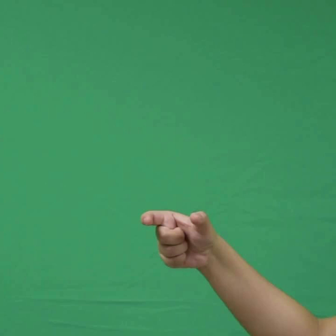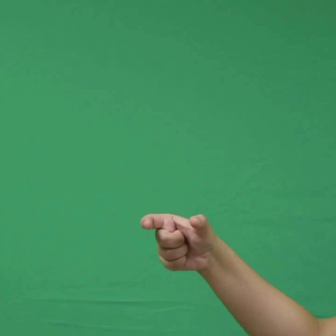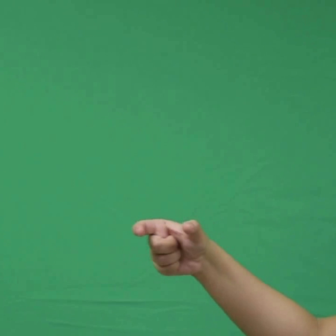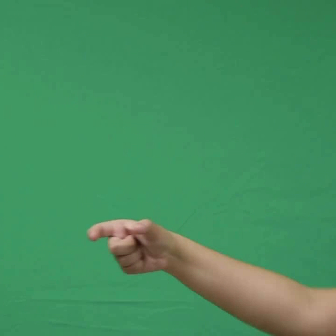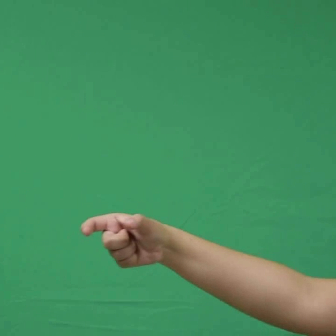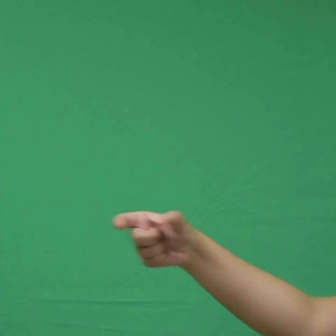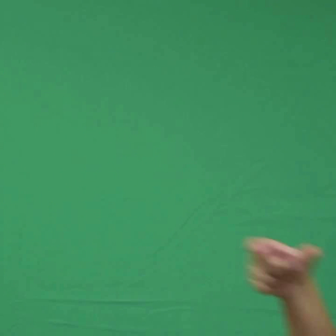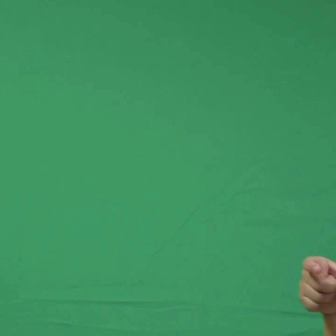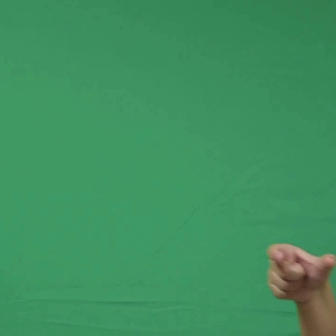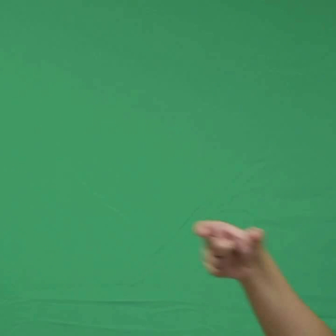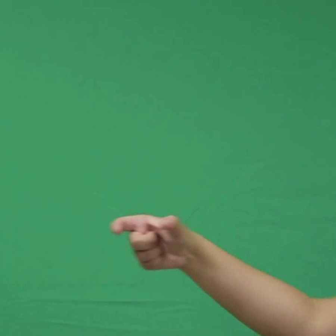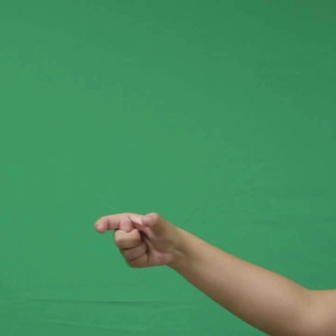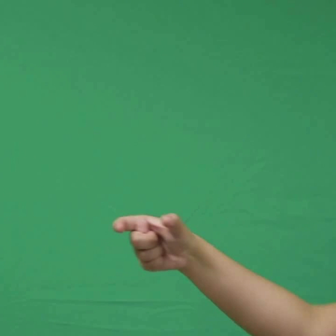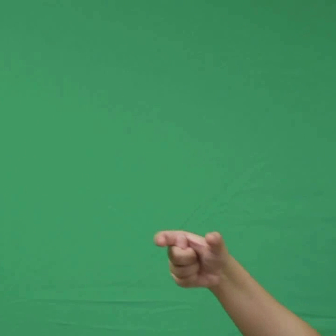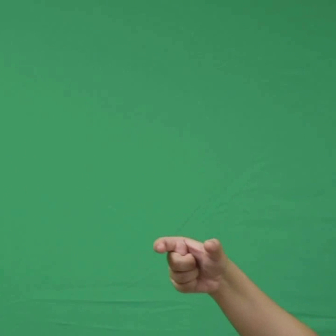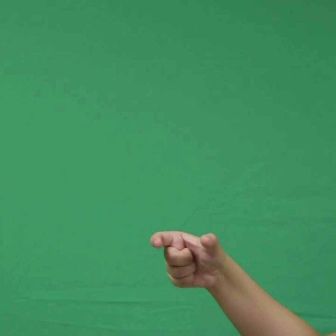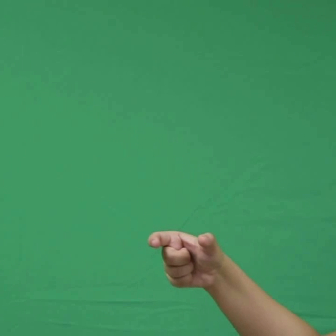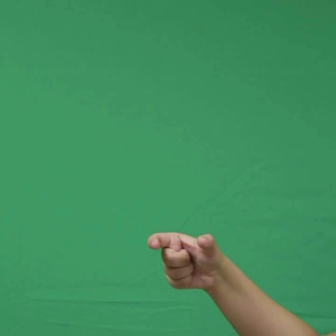X